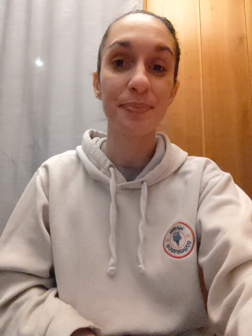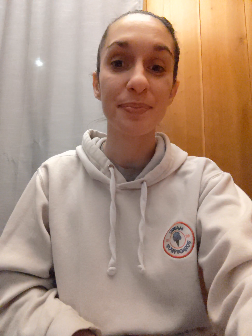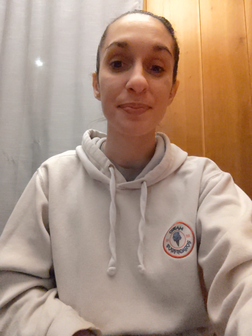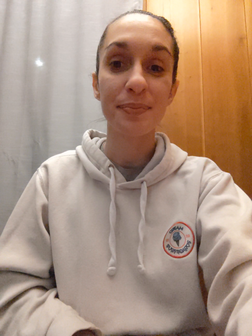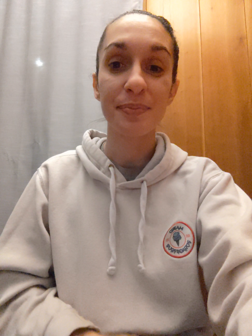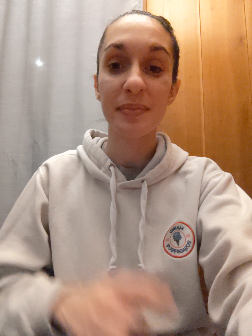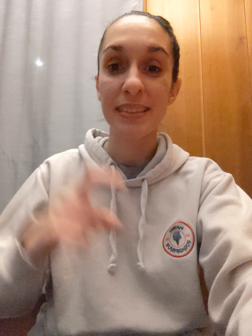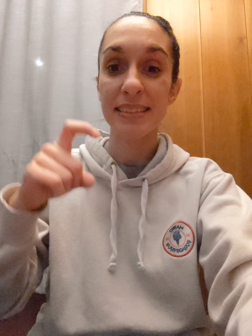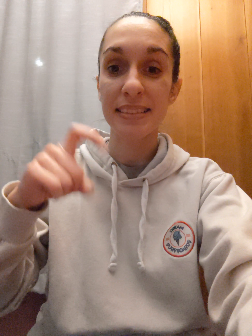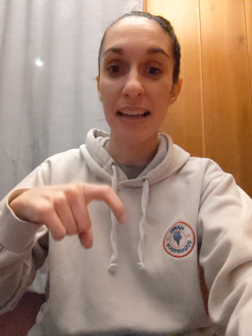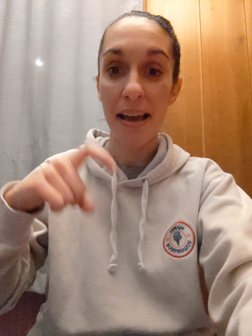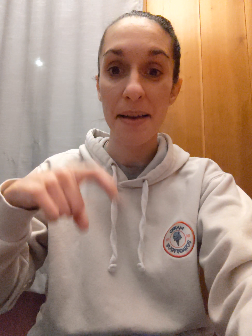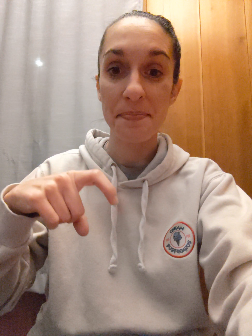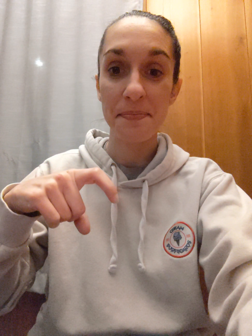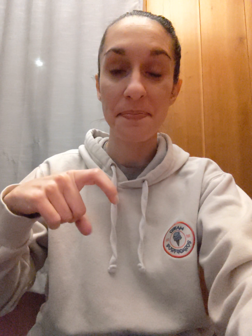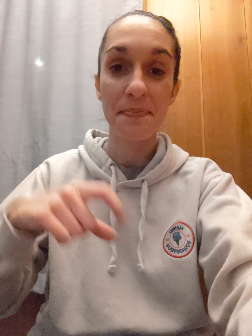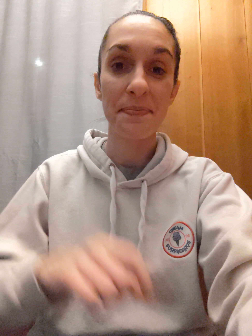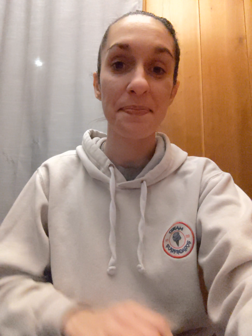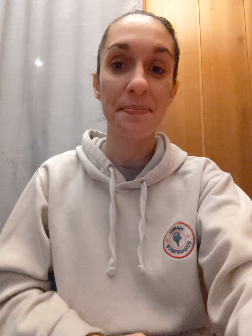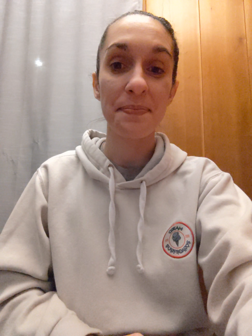time